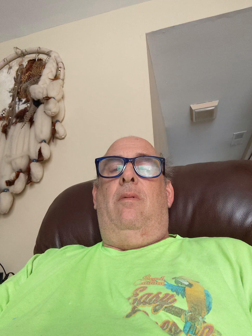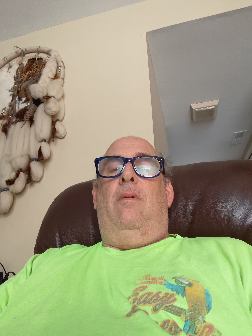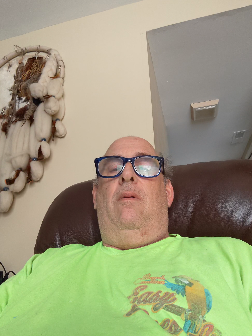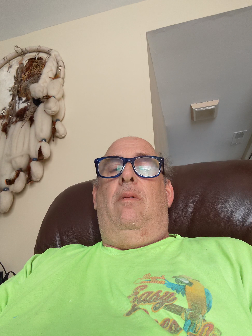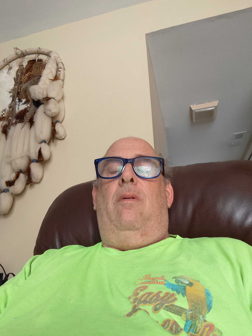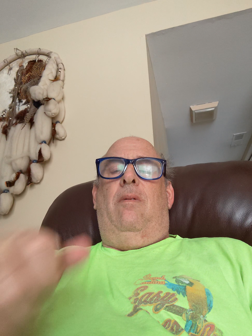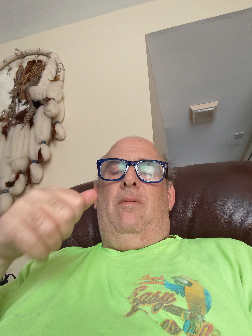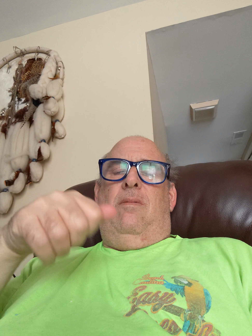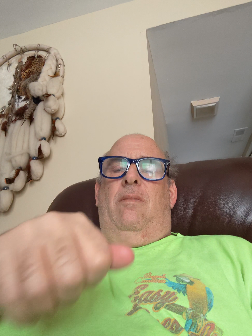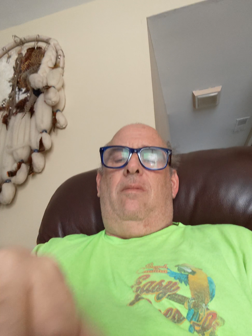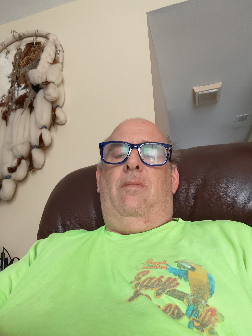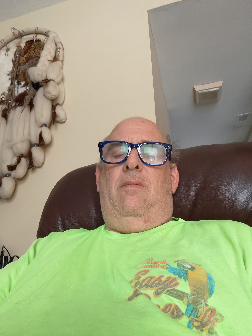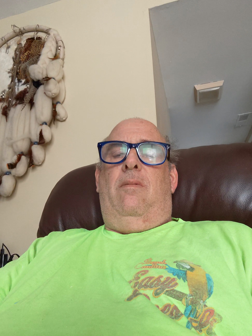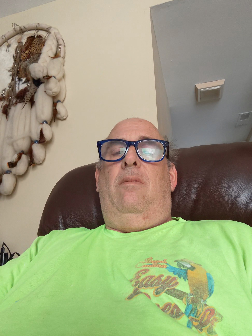hide